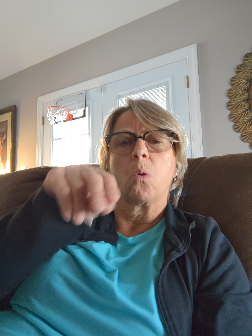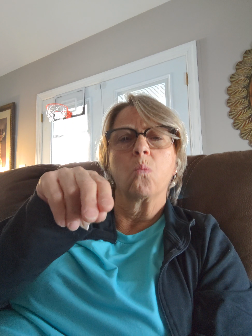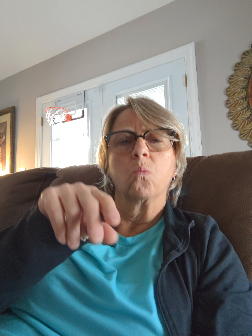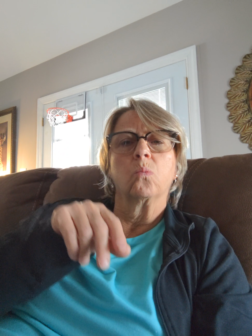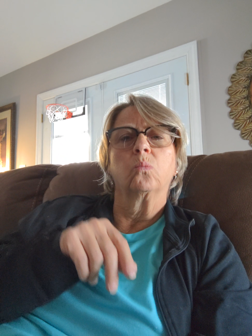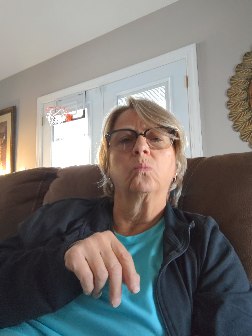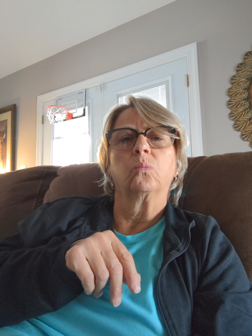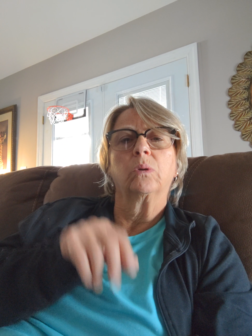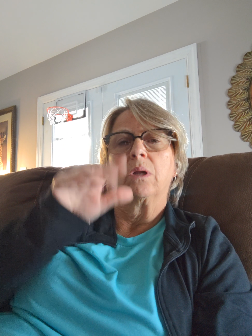no